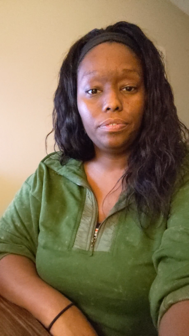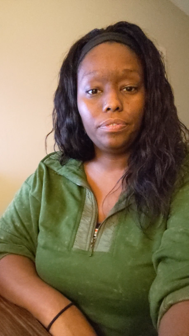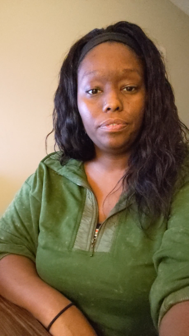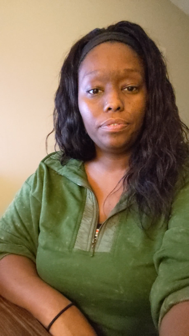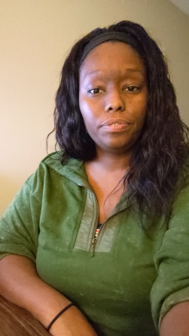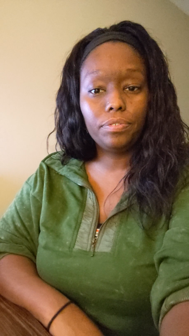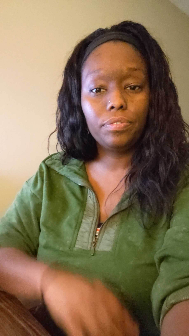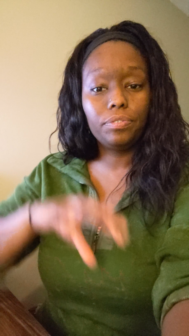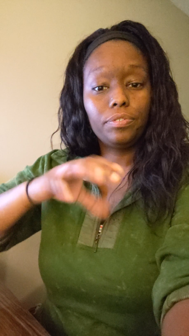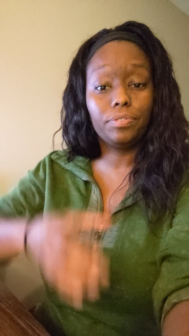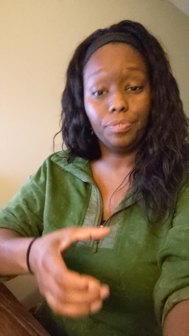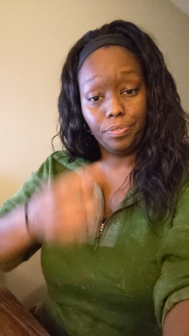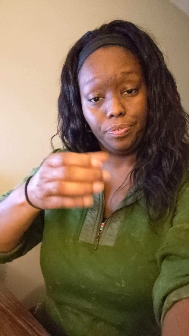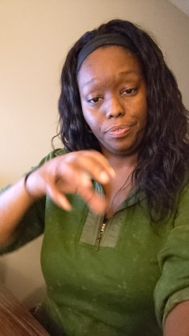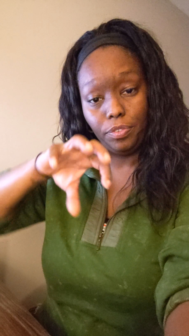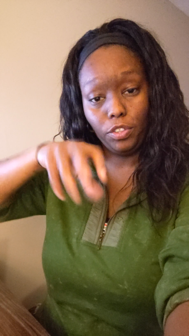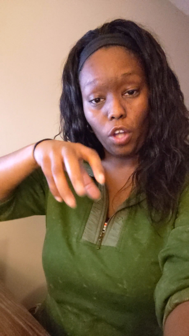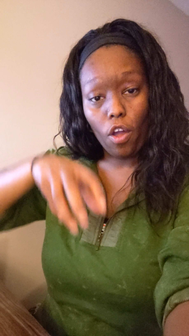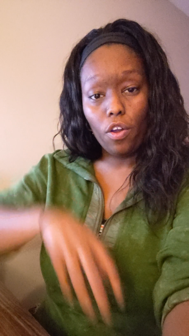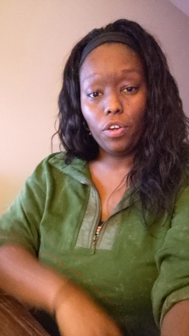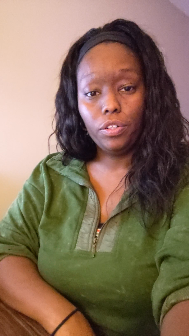jar